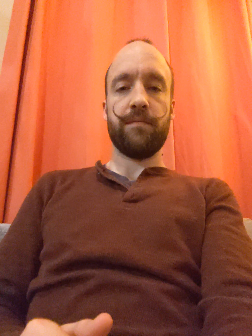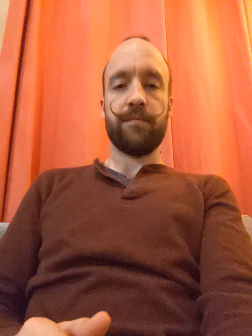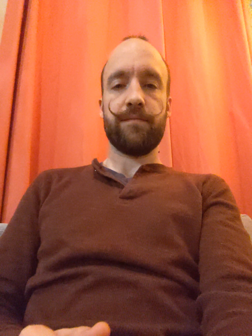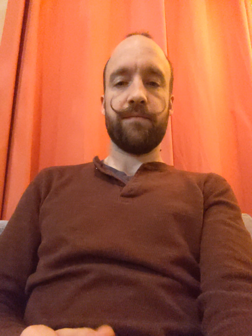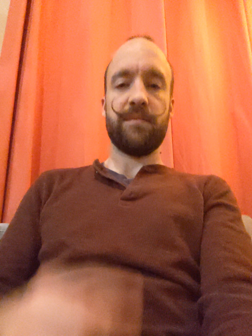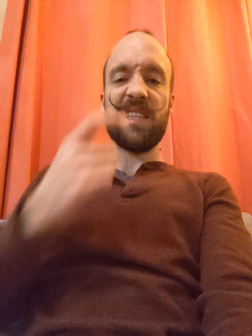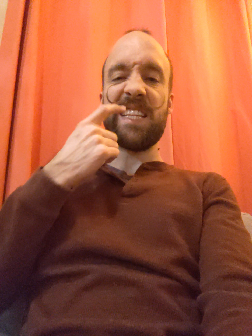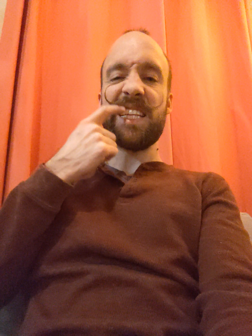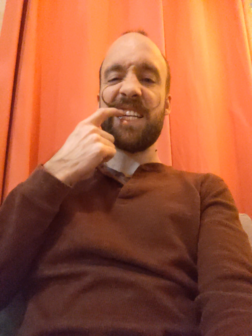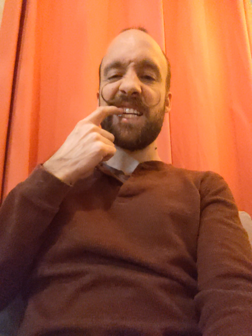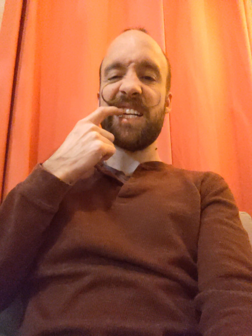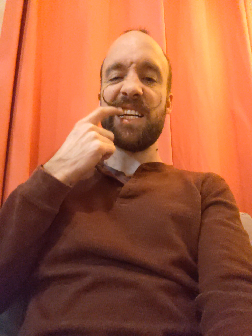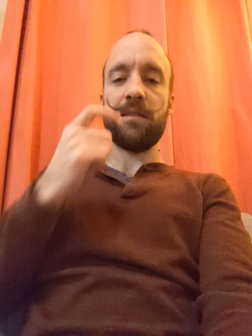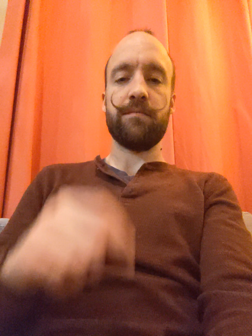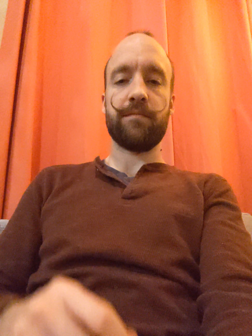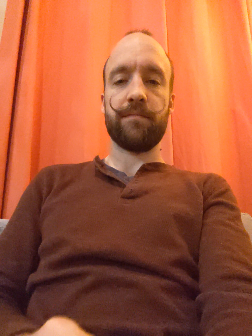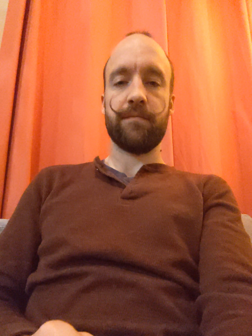tooth